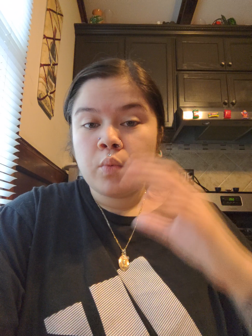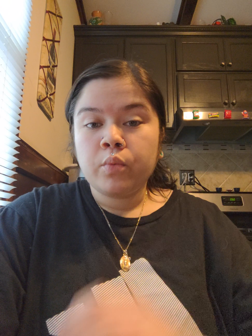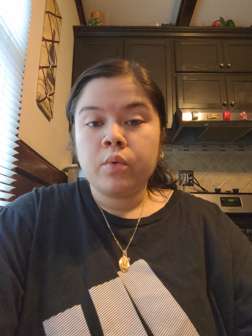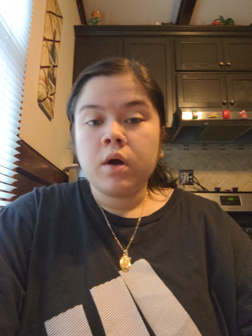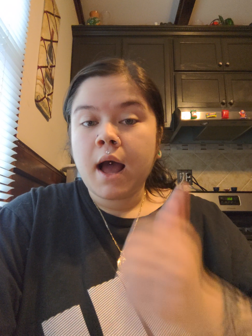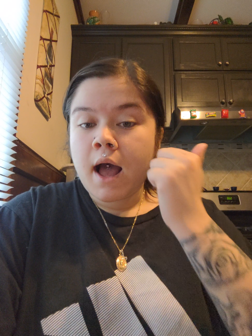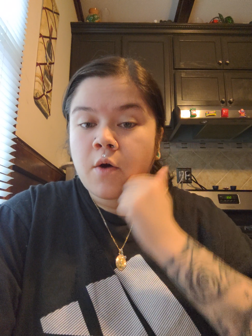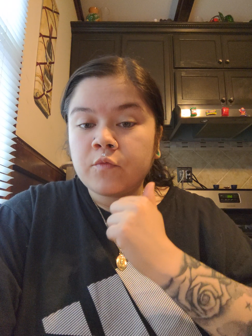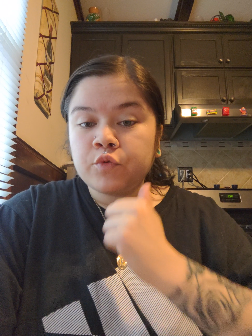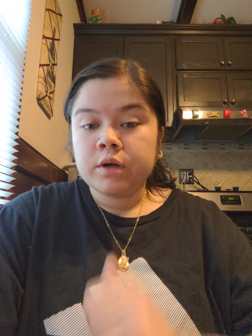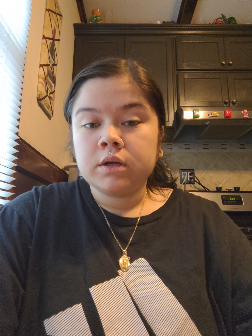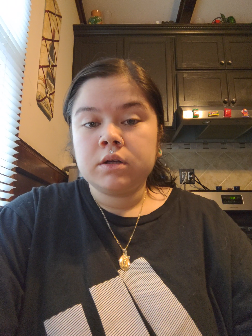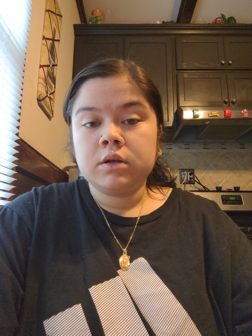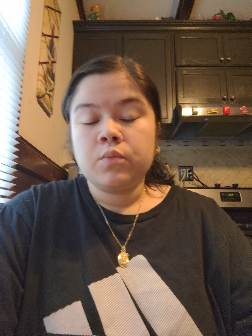every